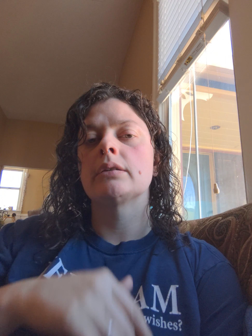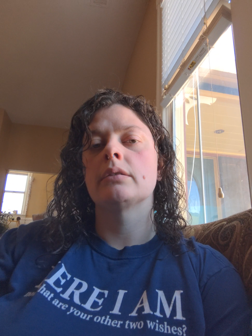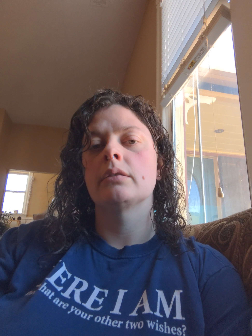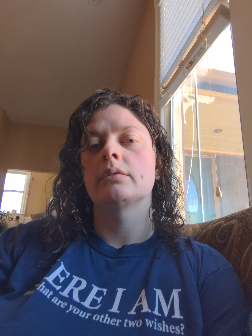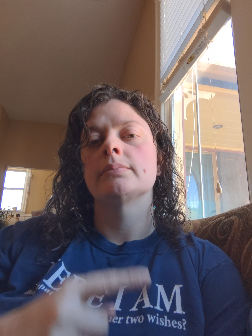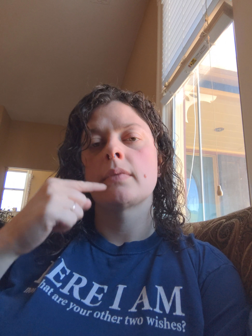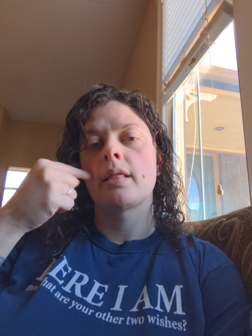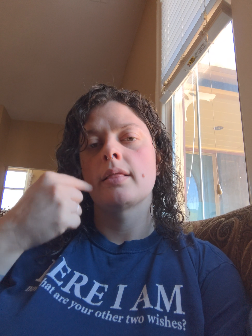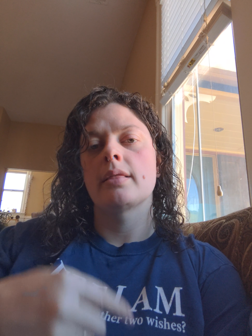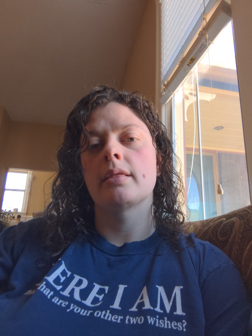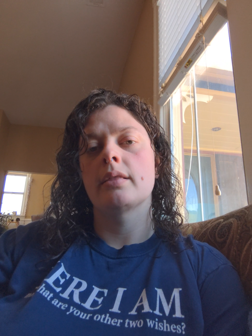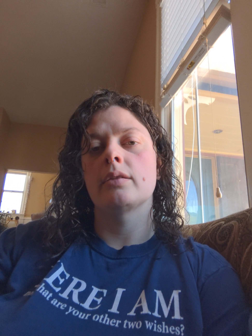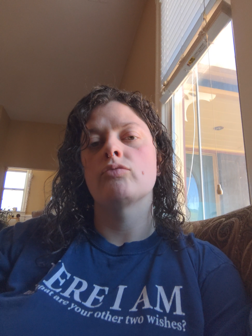smile